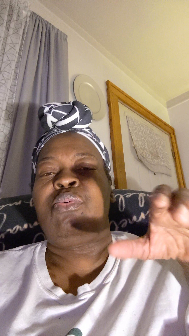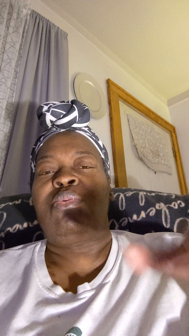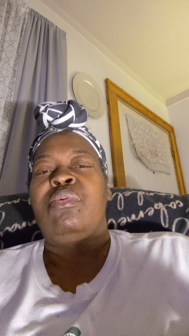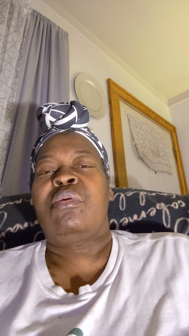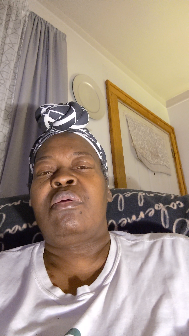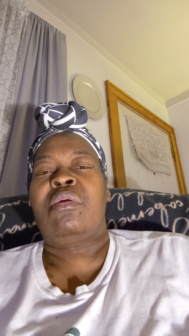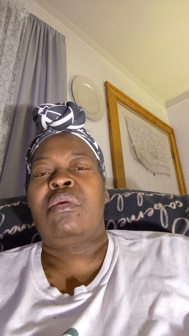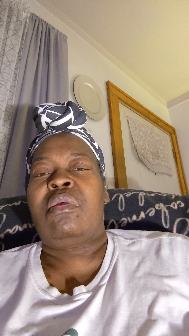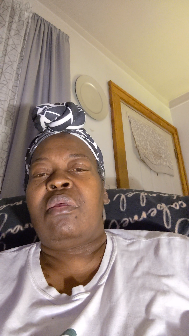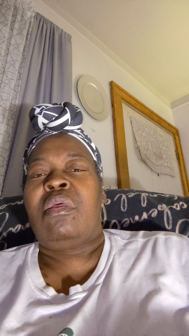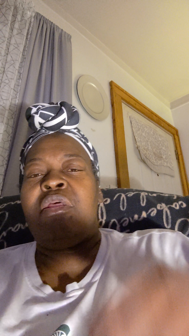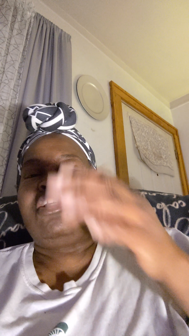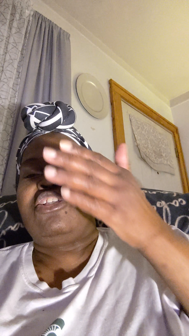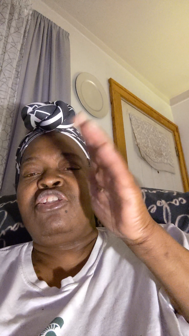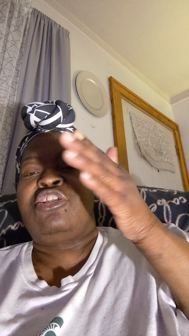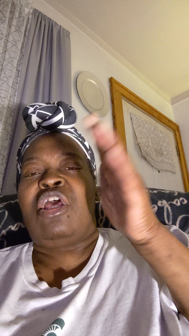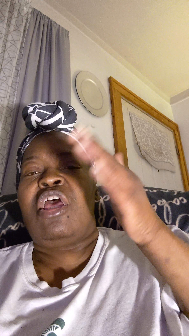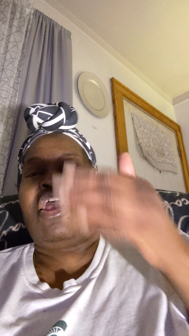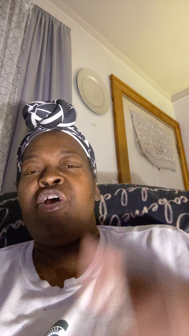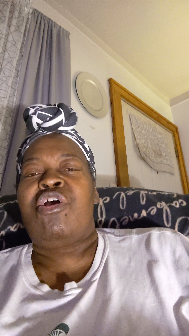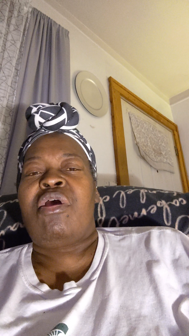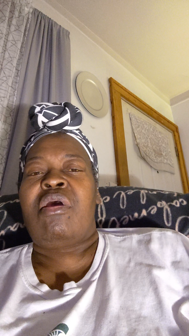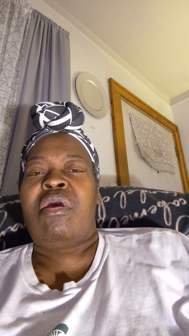share